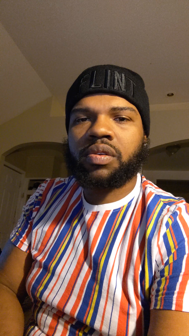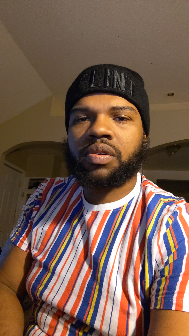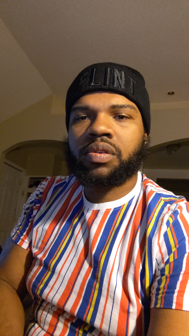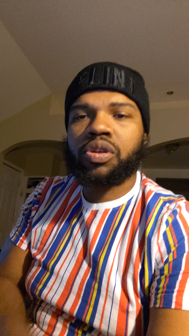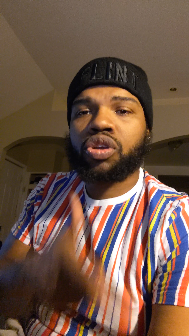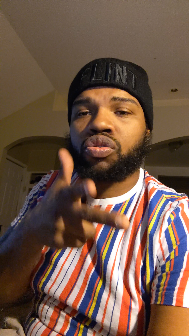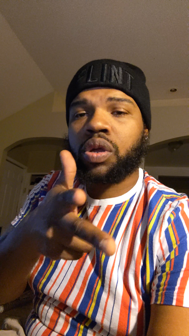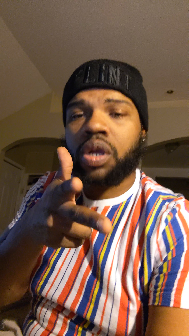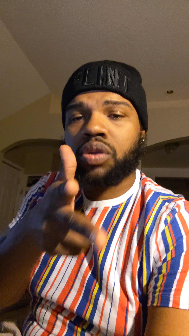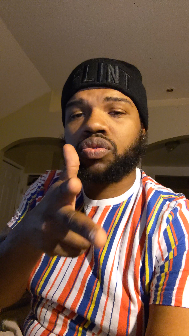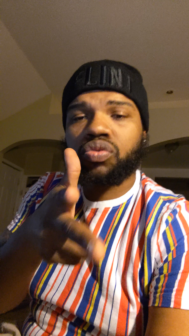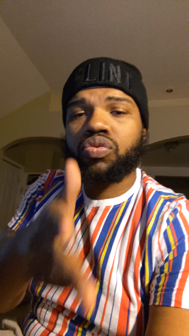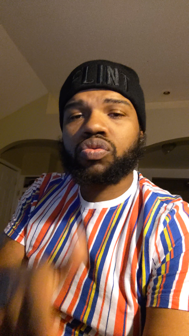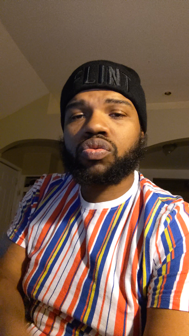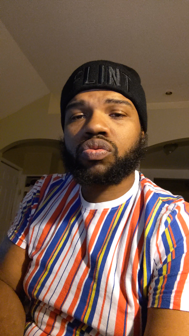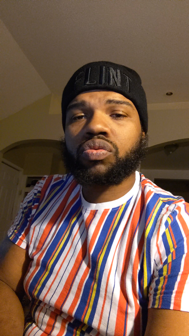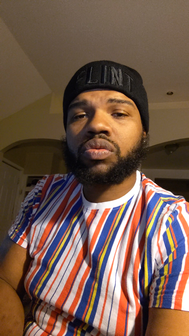garage